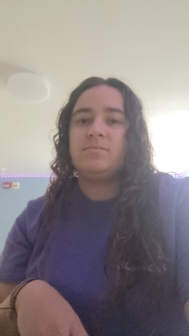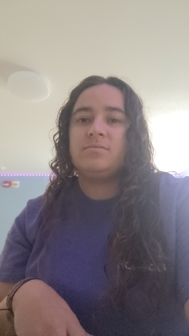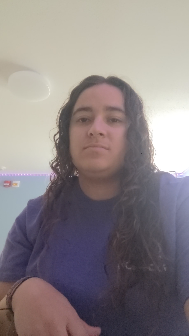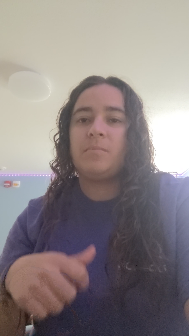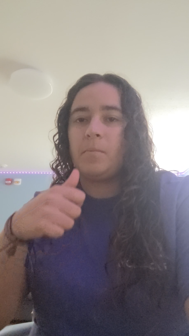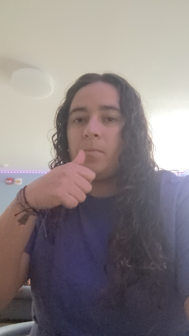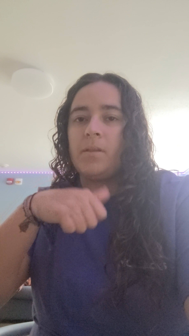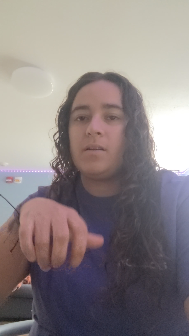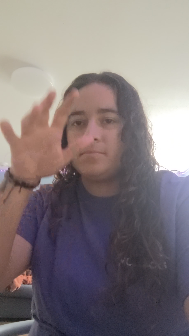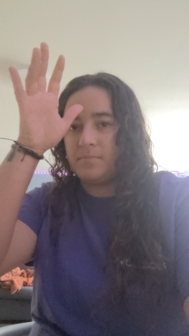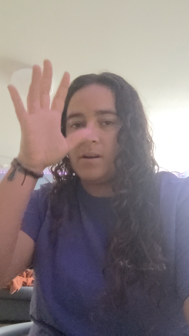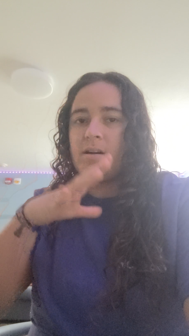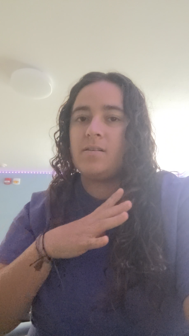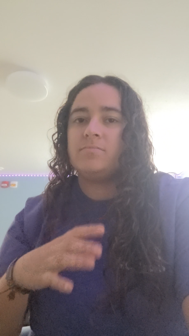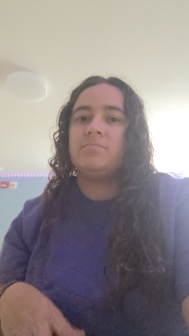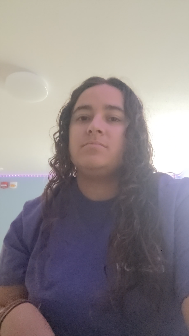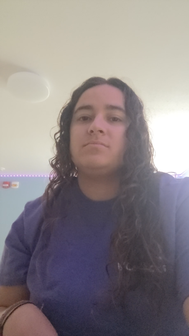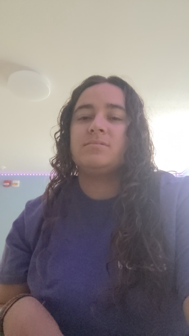mailman